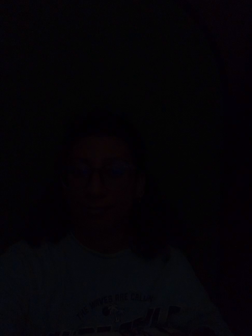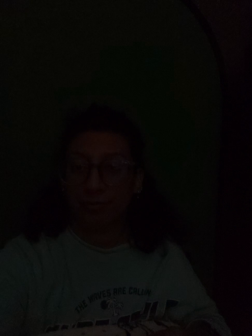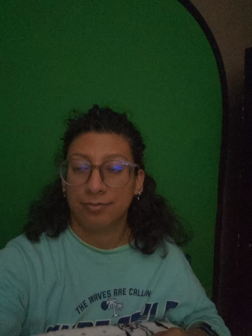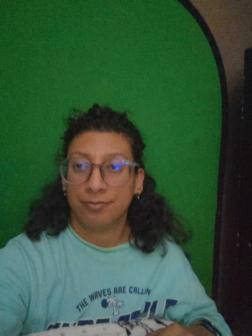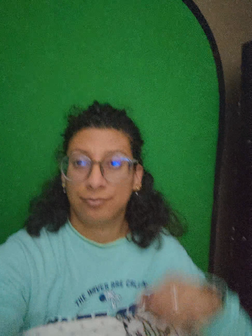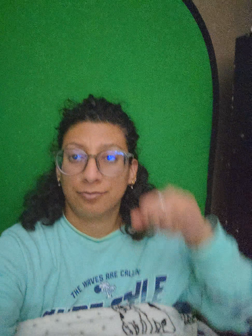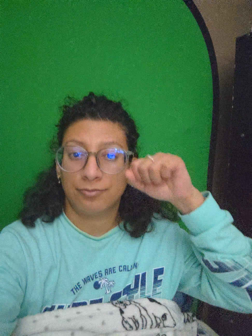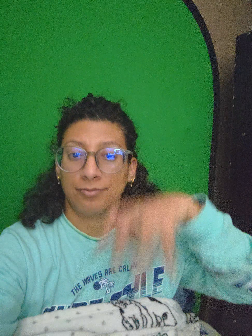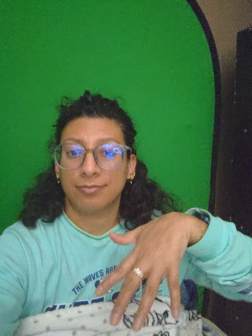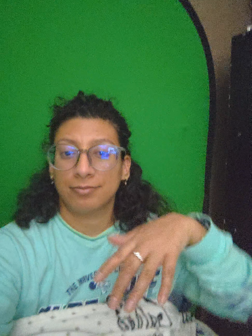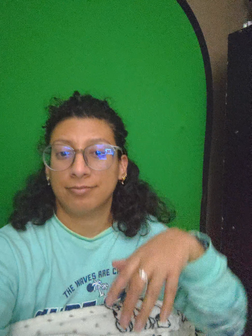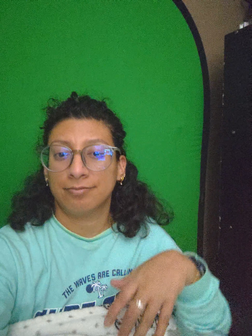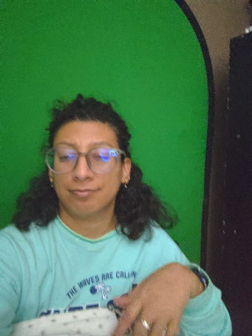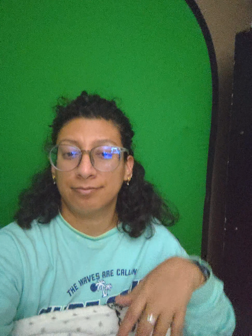drop